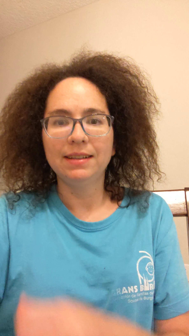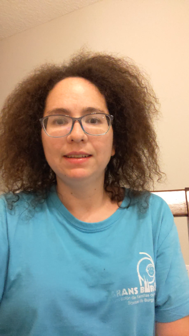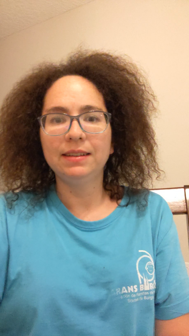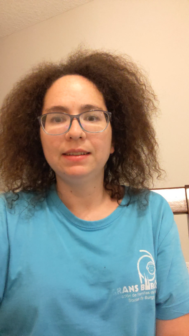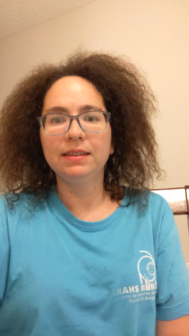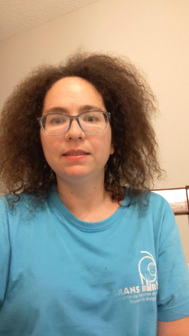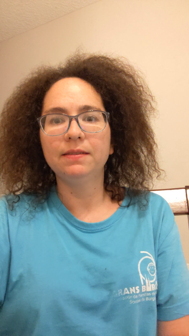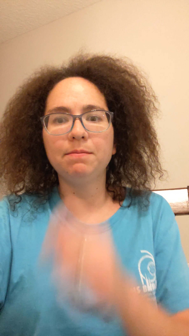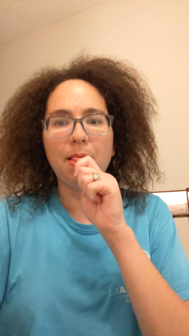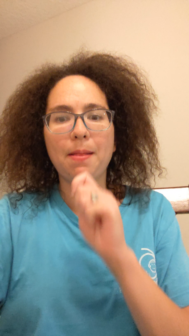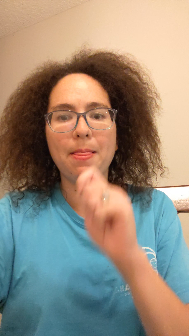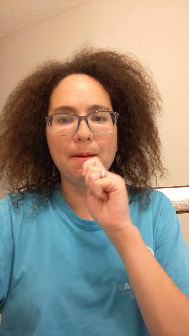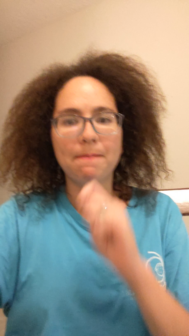popsicle